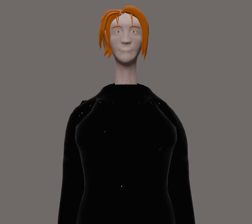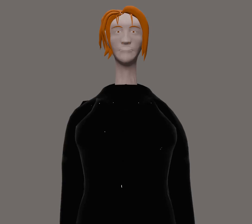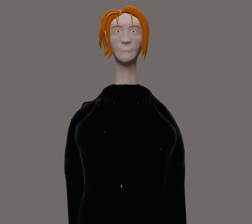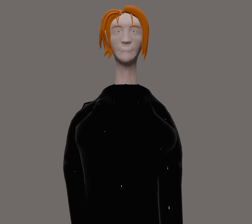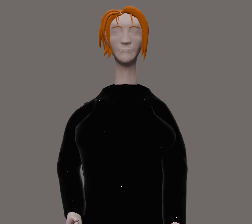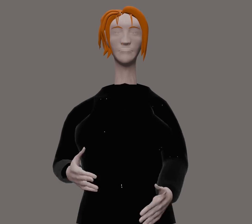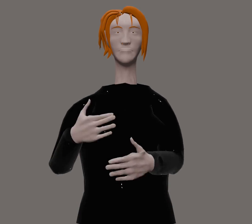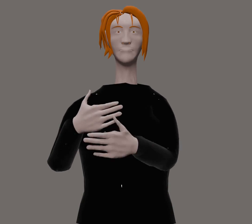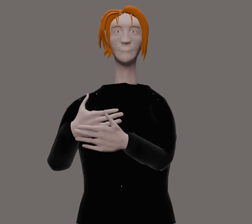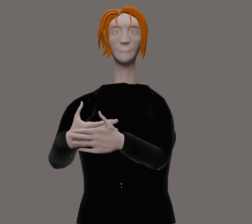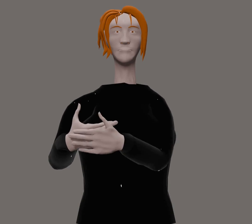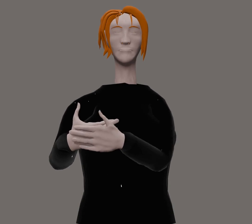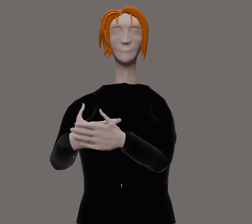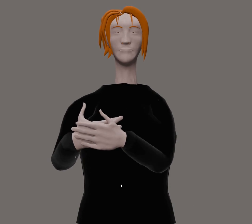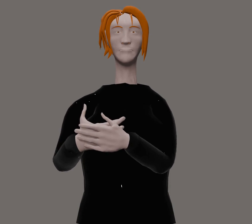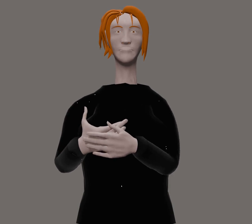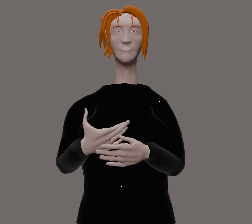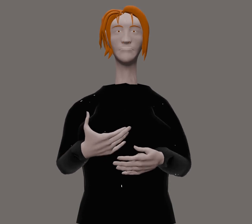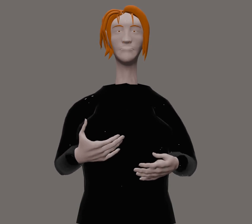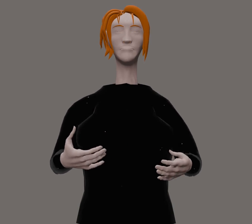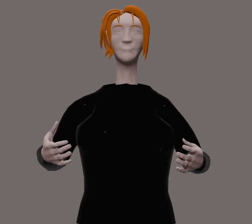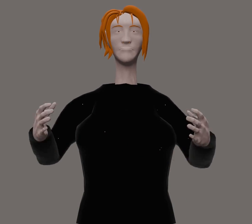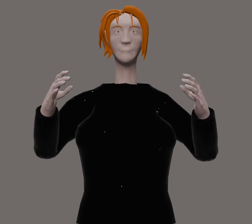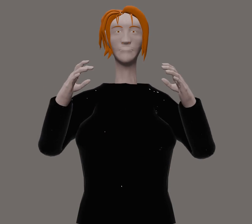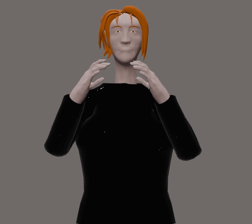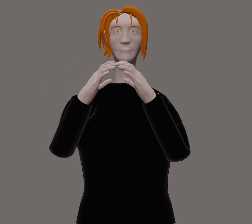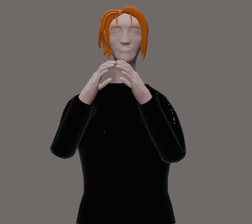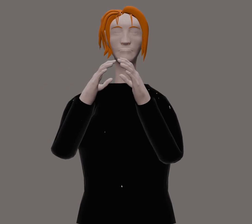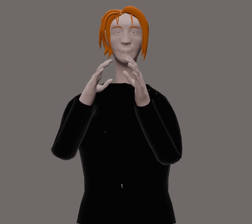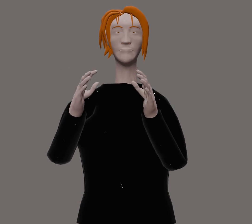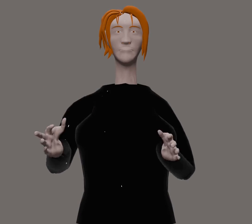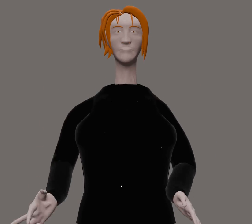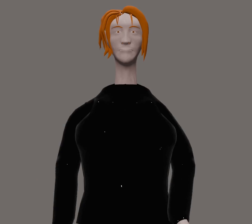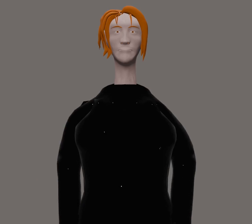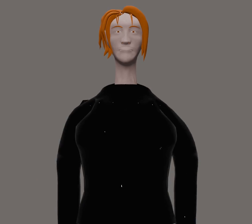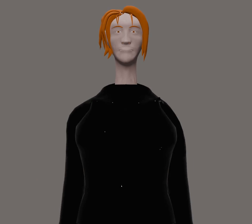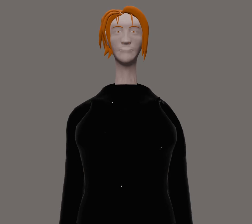Birth Certificate